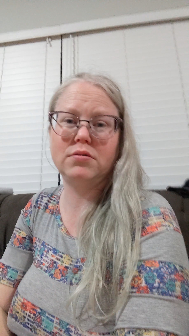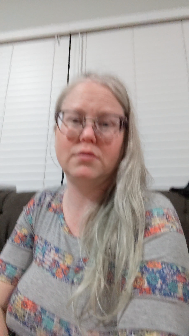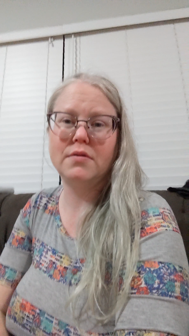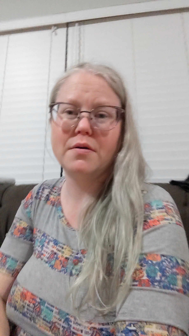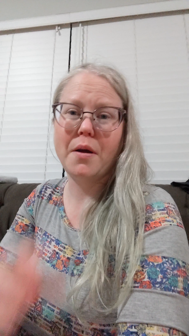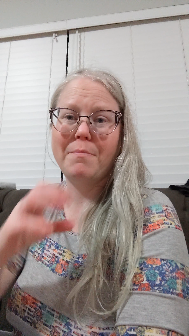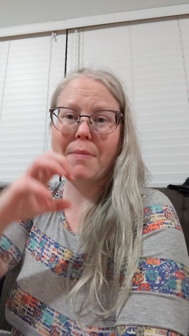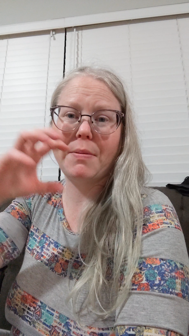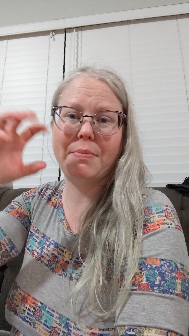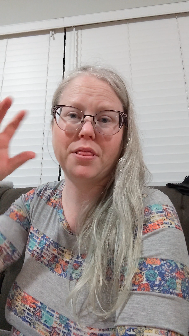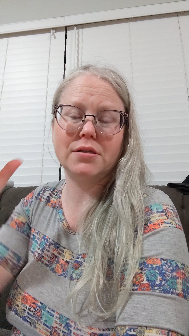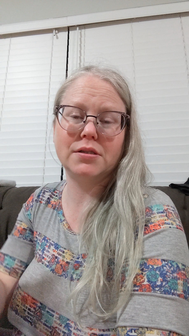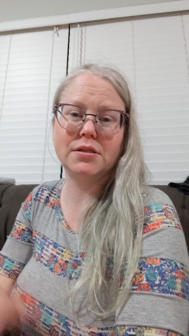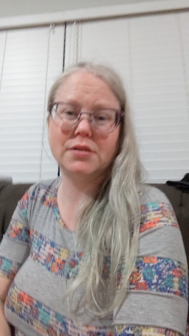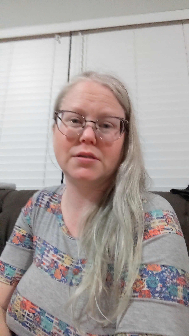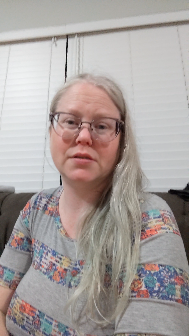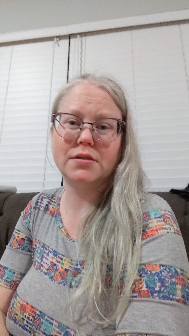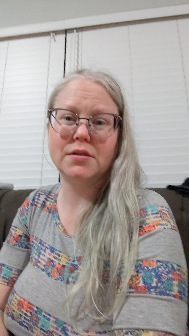bubbles